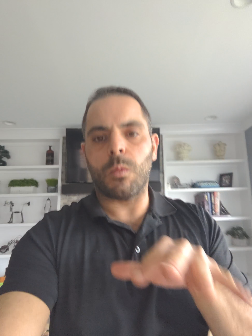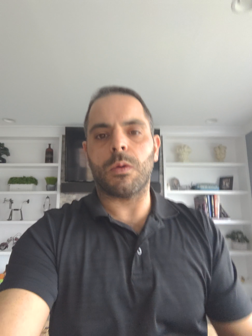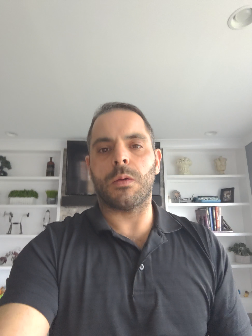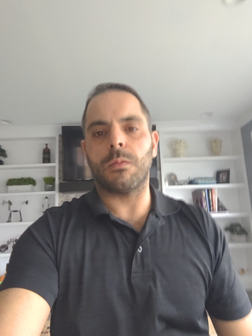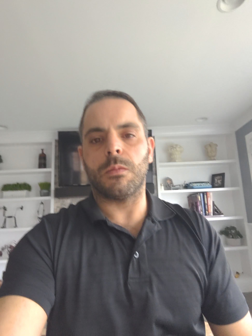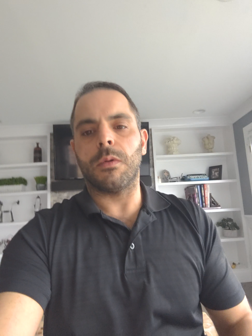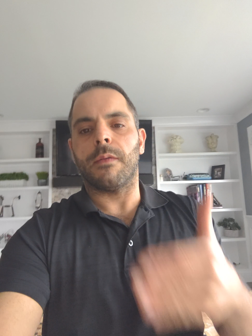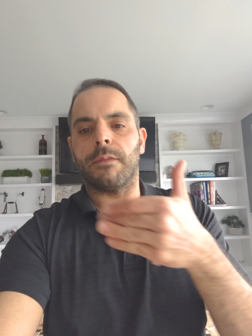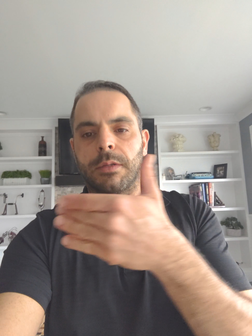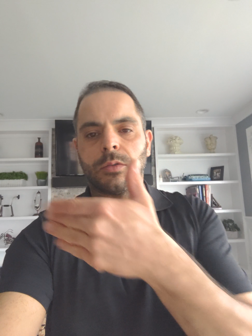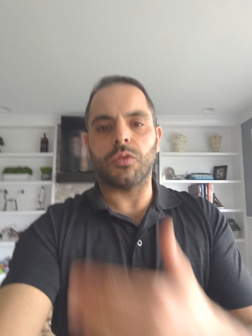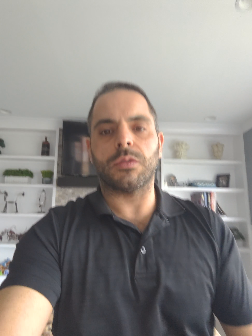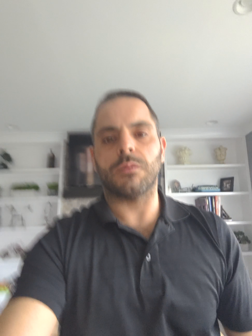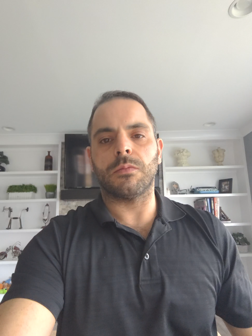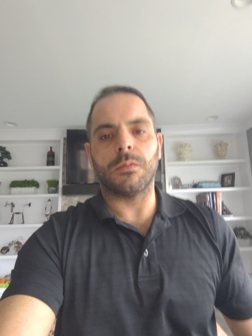fish